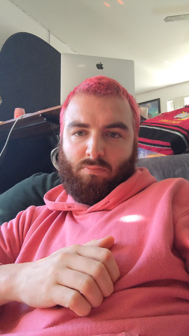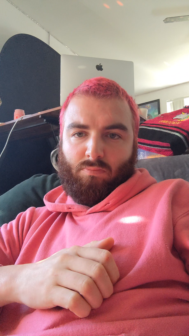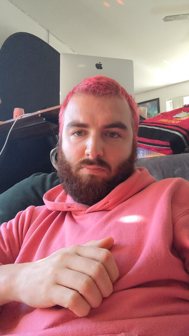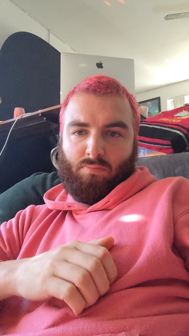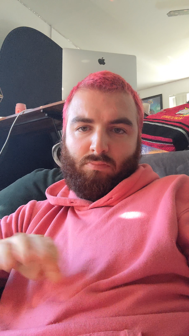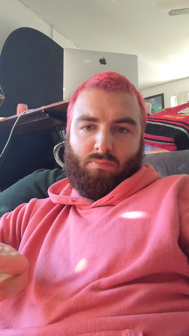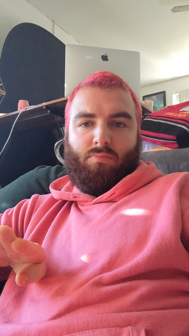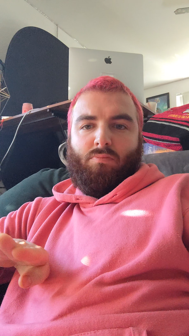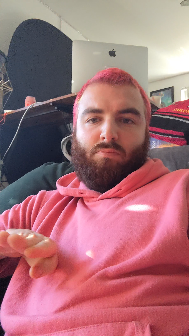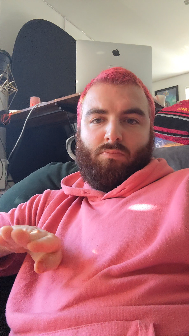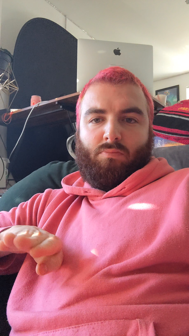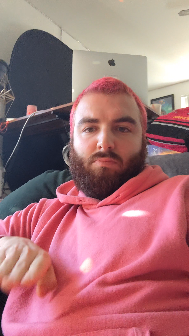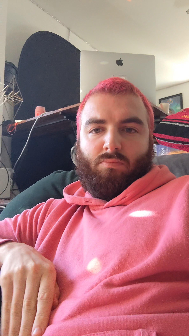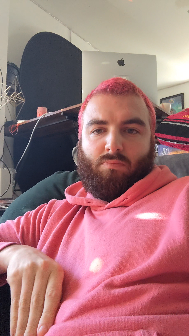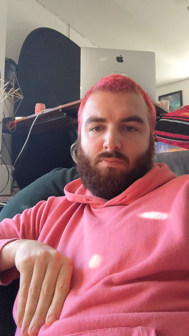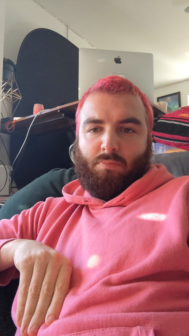penguin